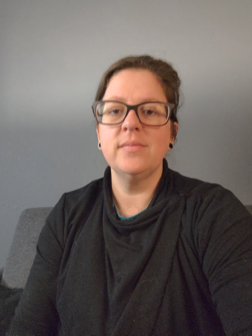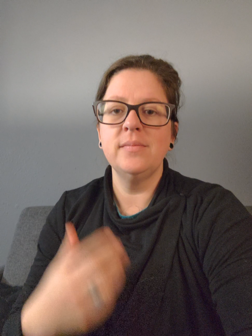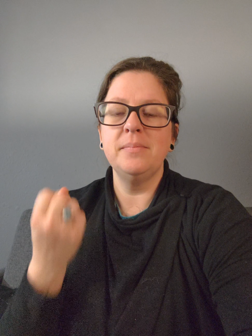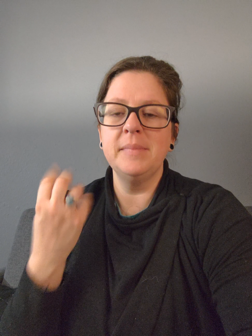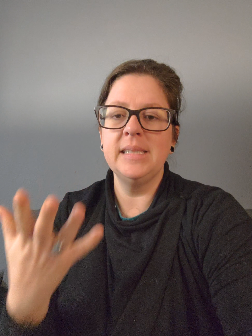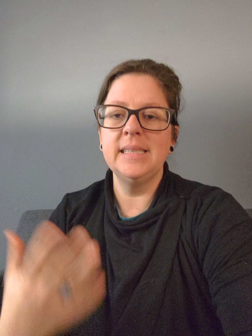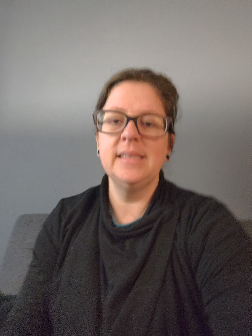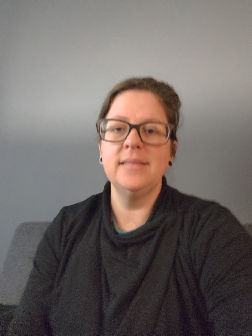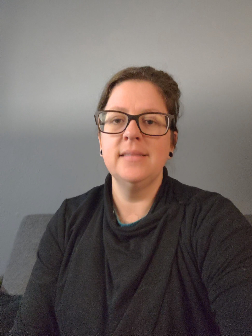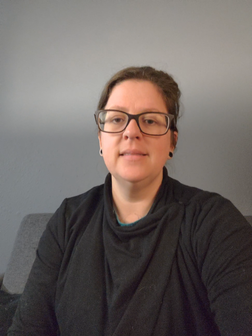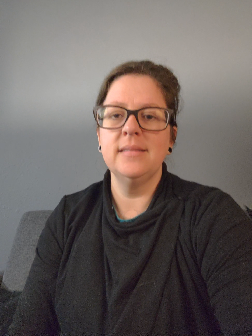many